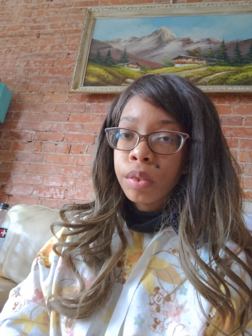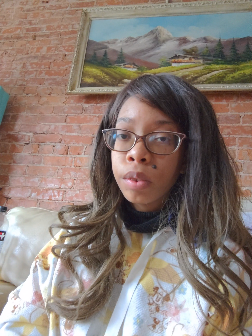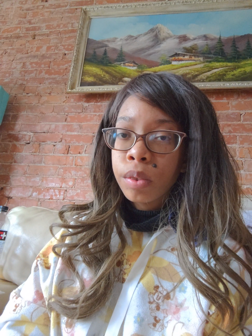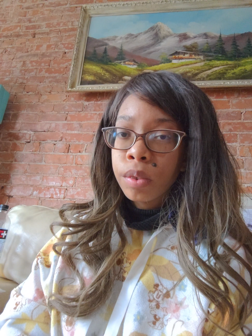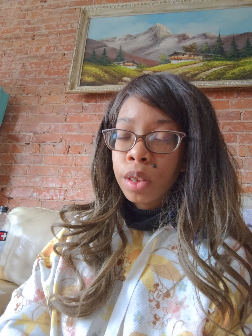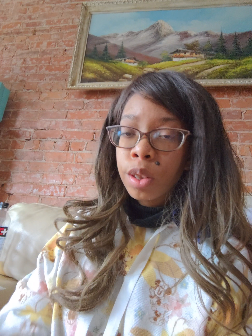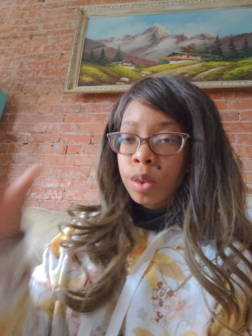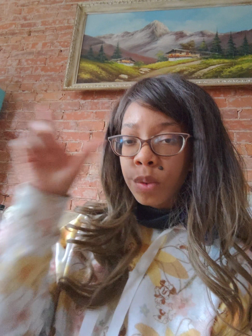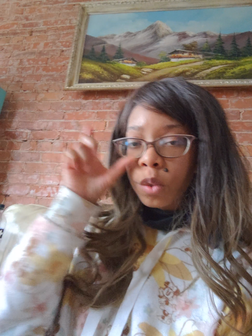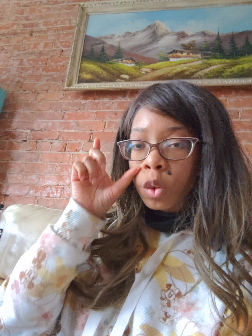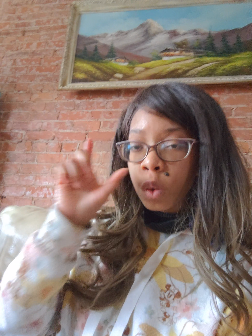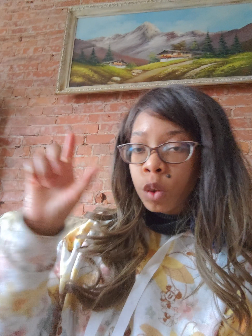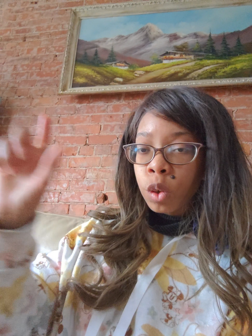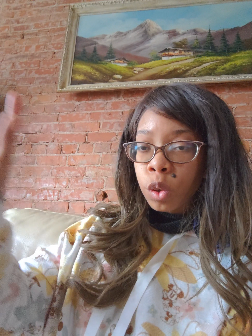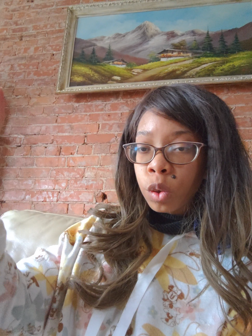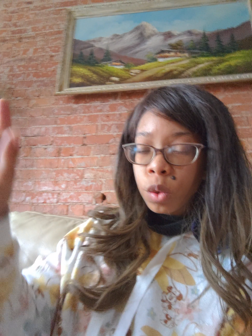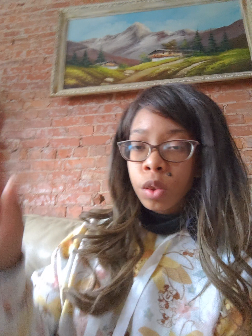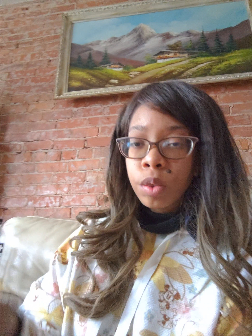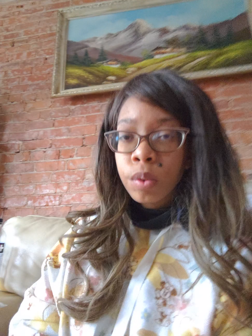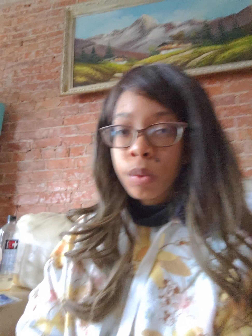moon